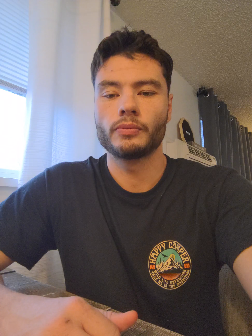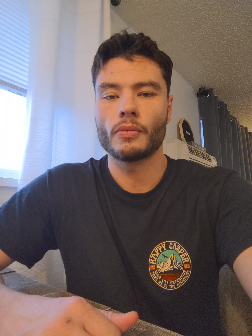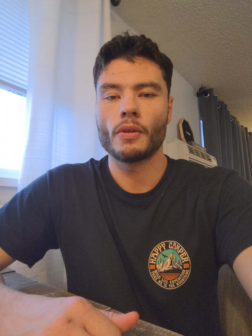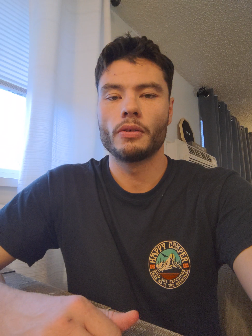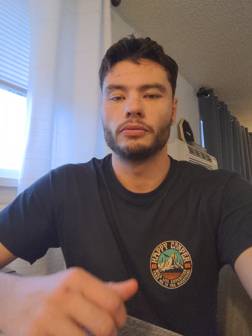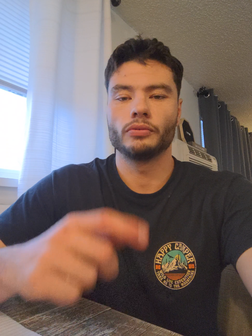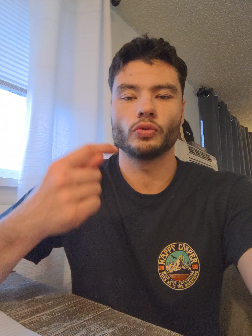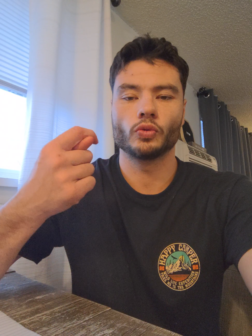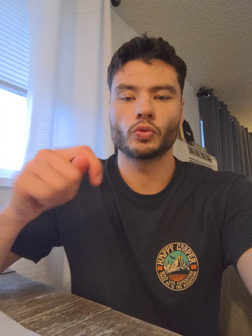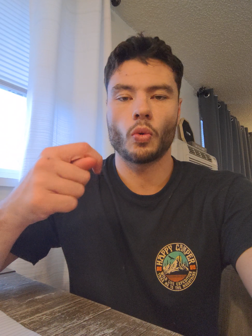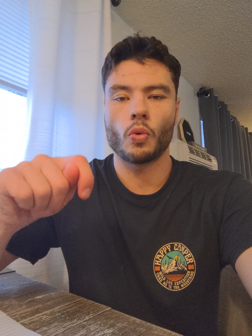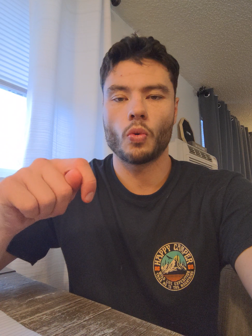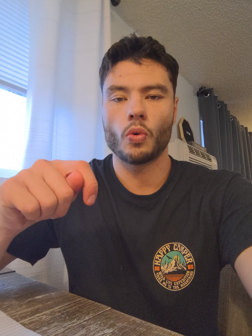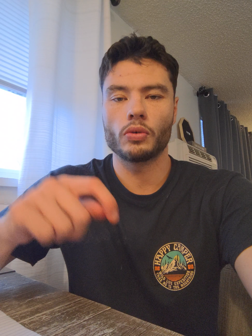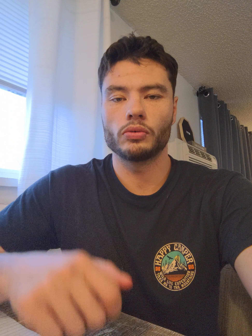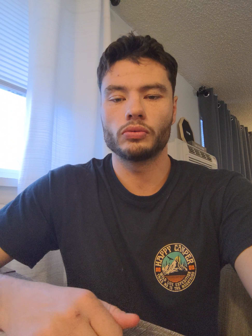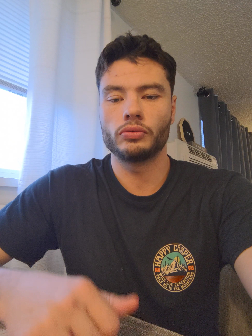toy